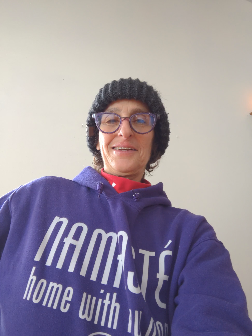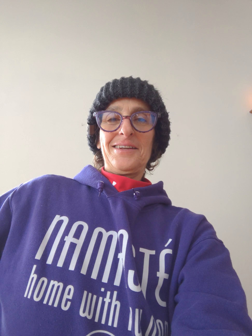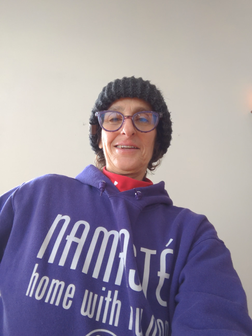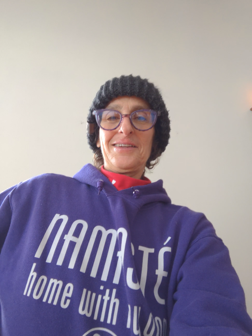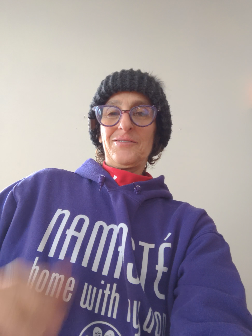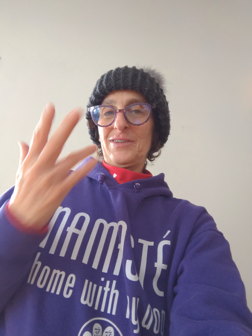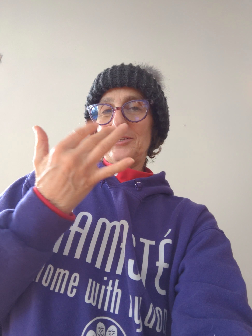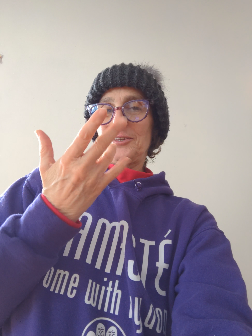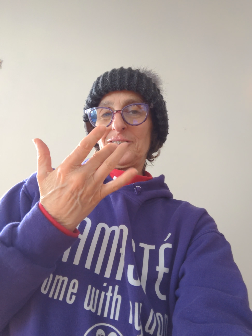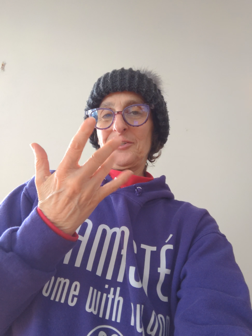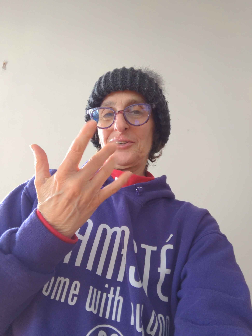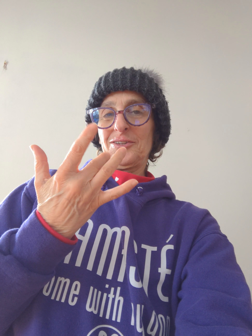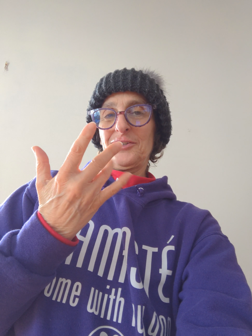finger